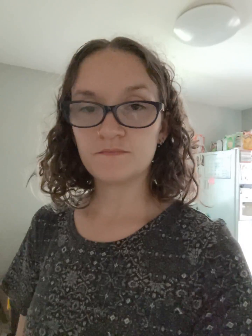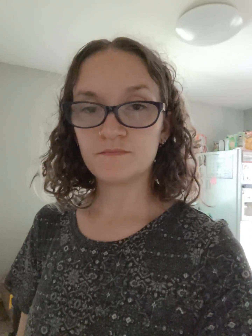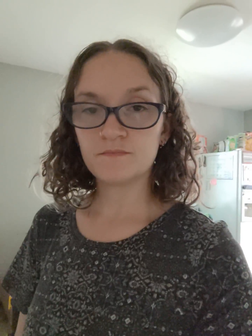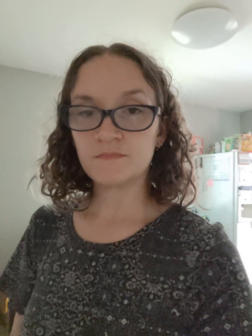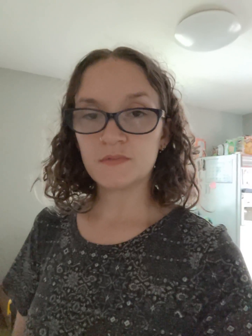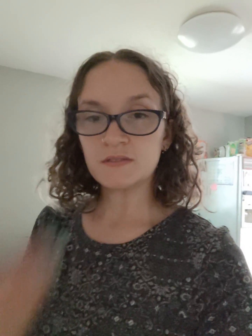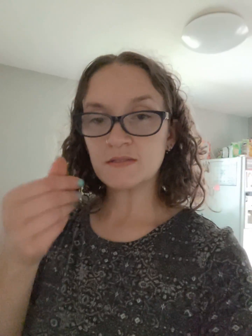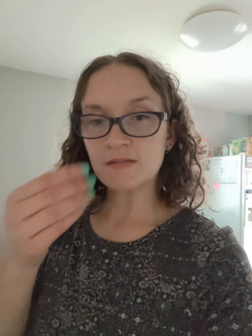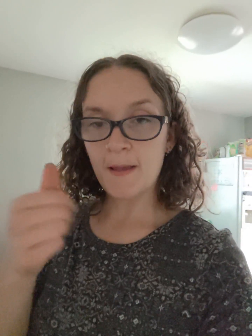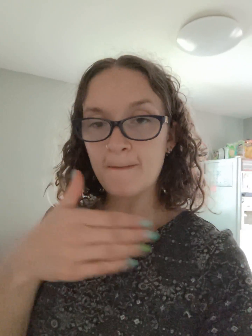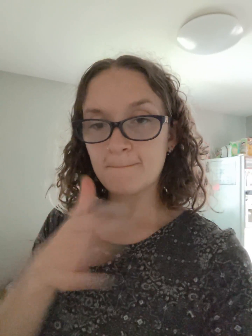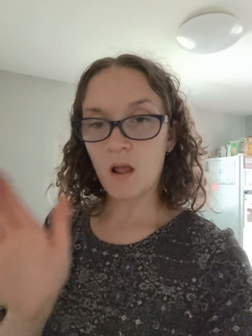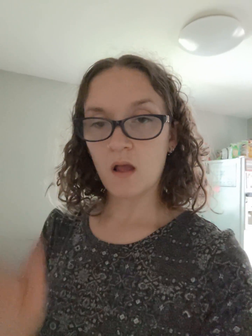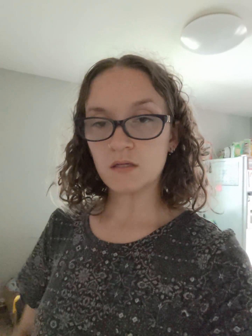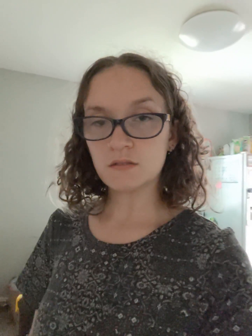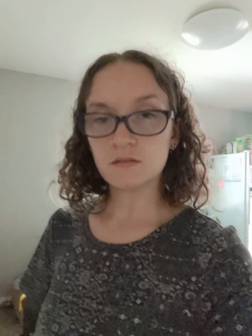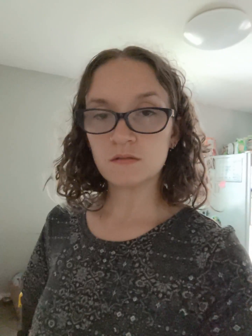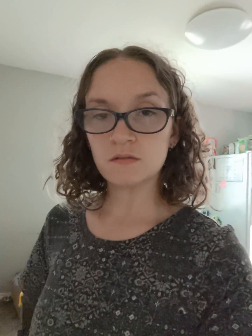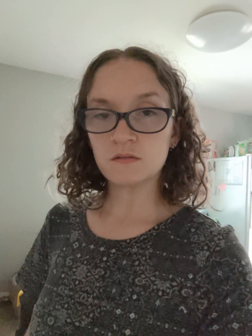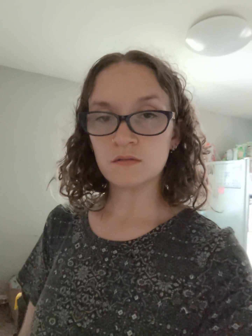sandbox